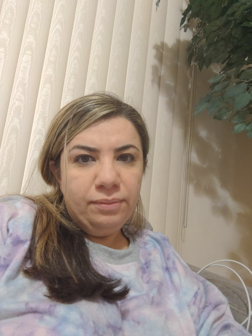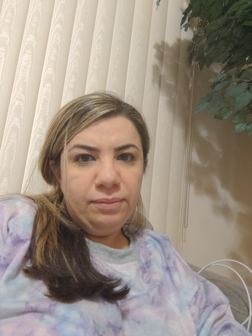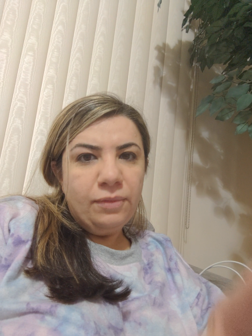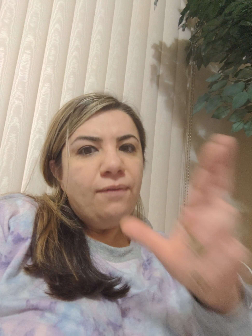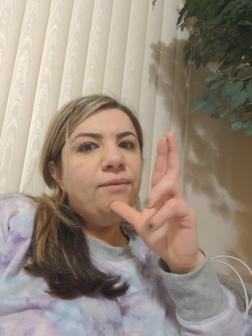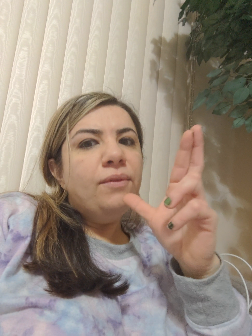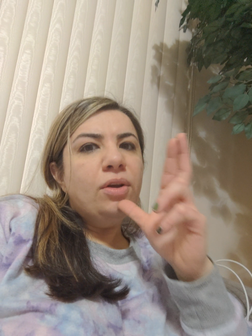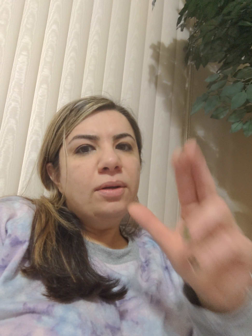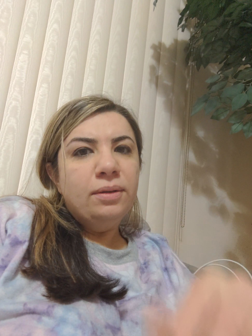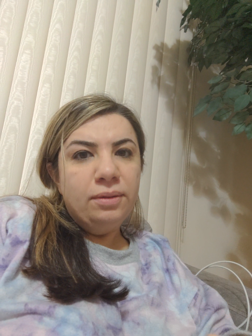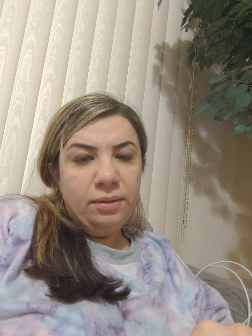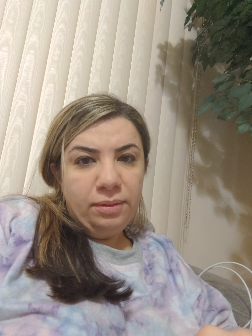hen